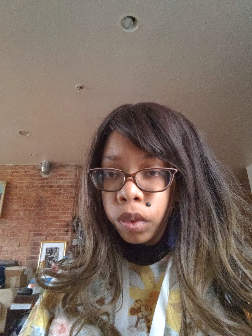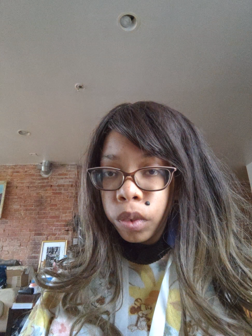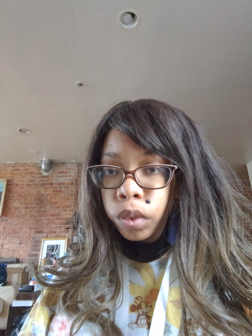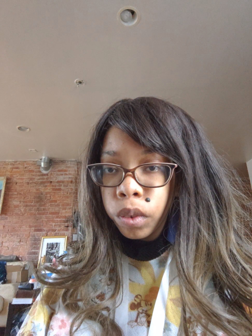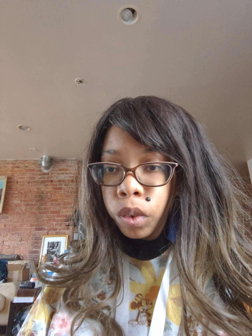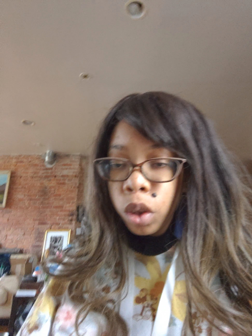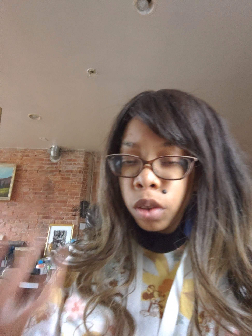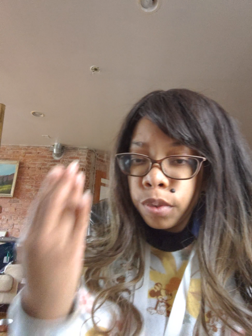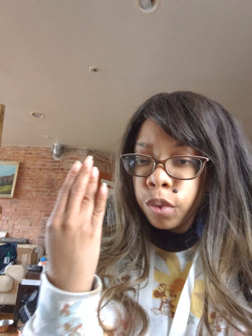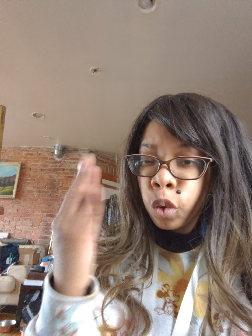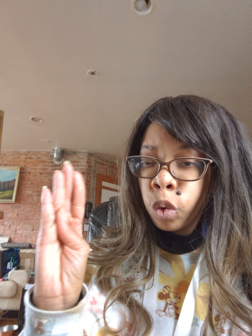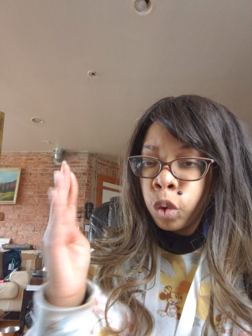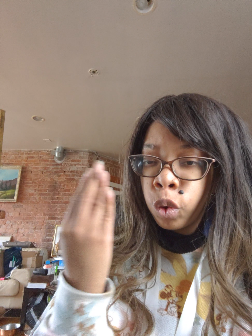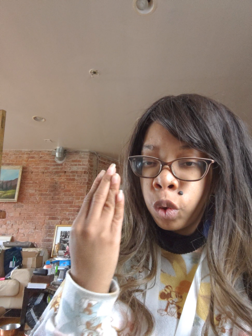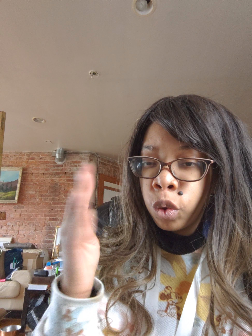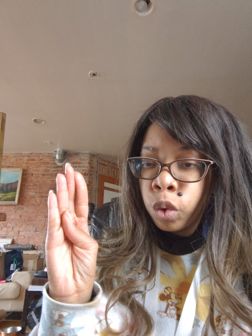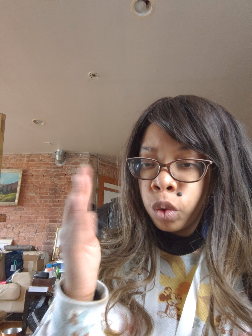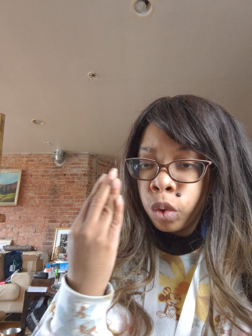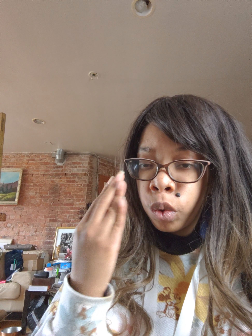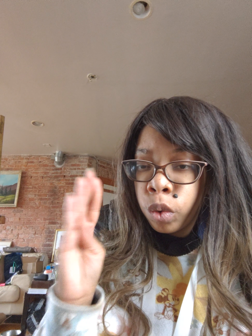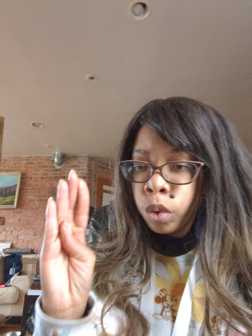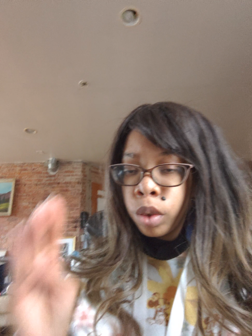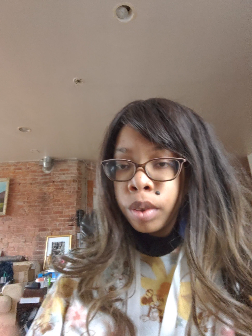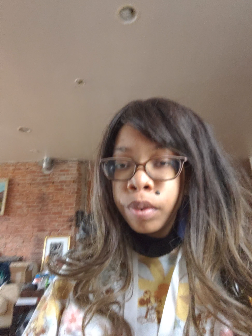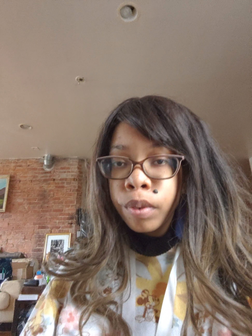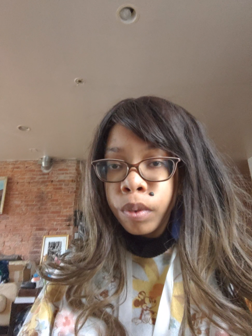blue